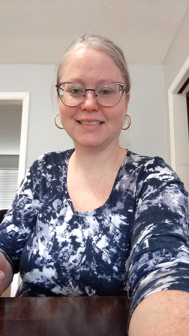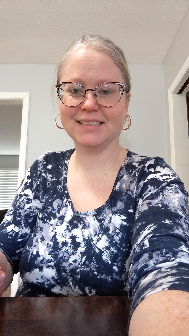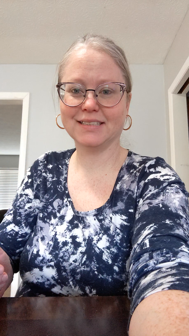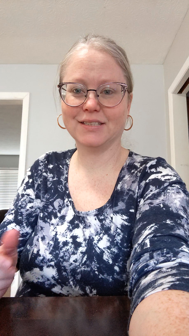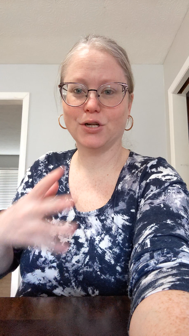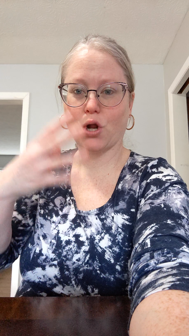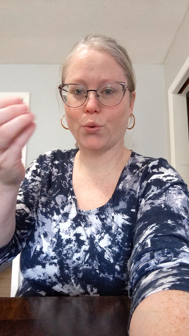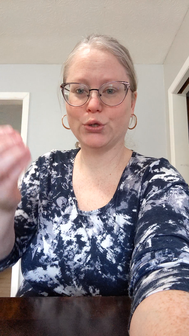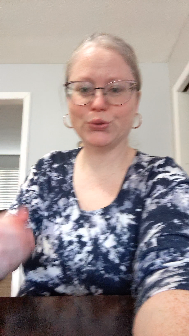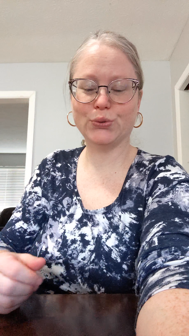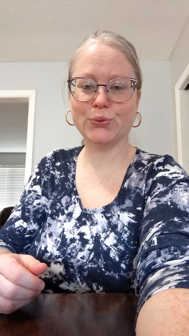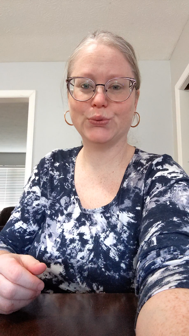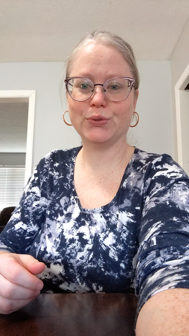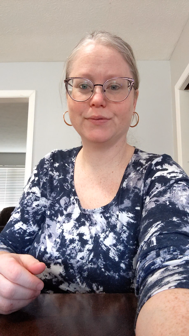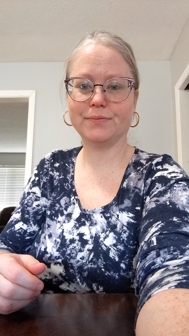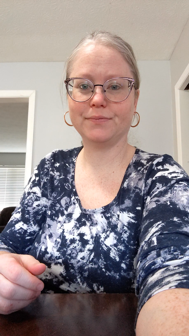going to